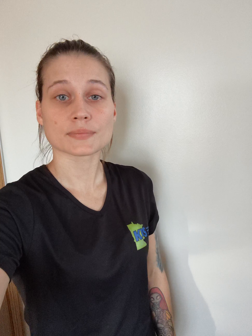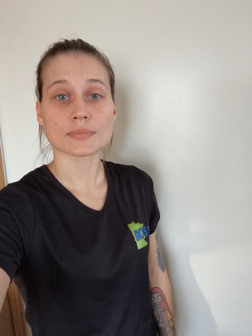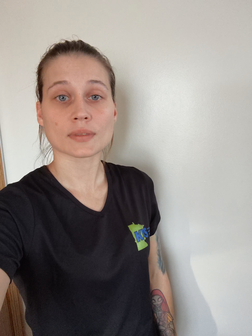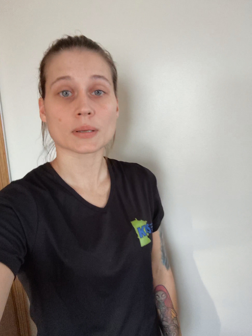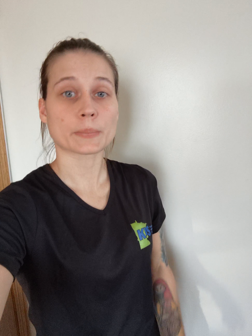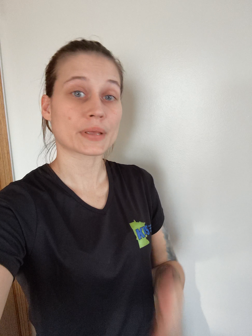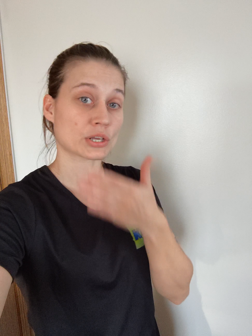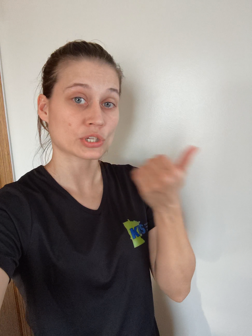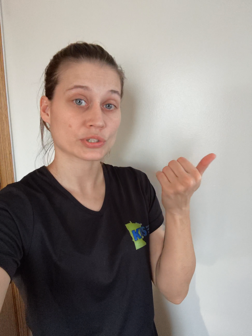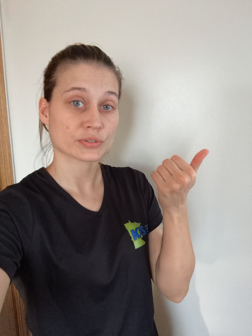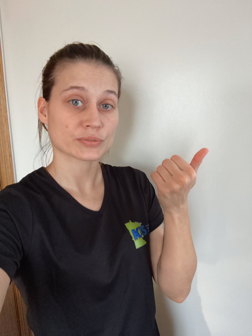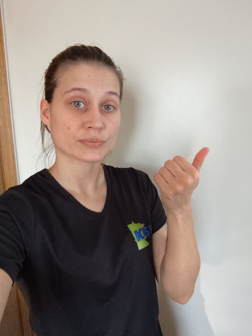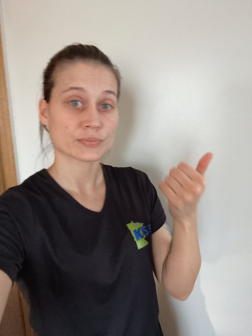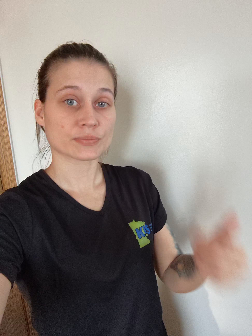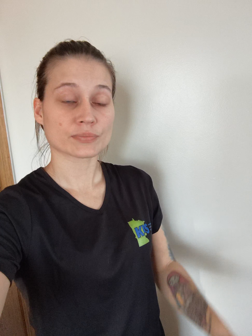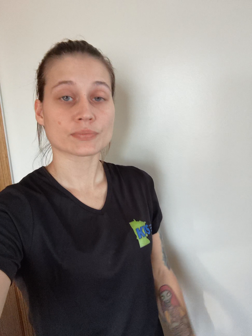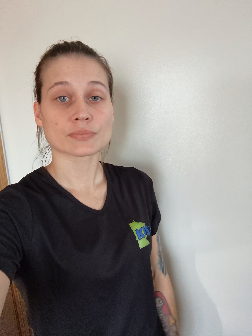better